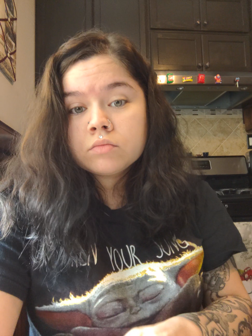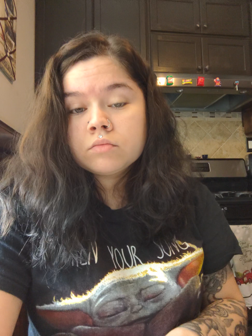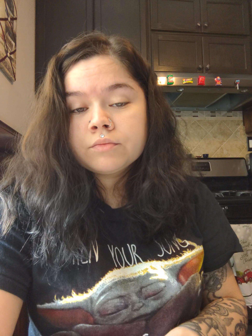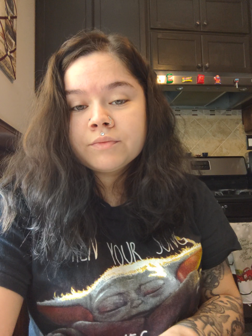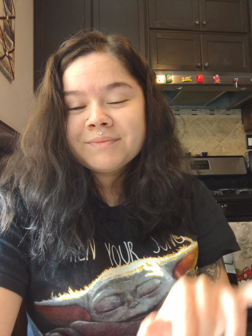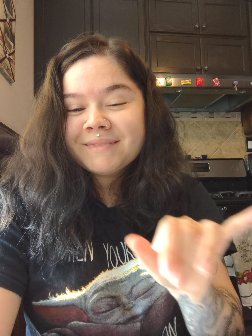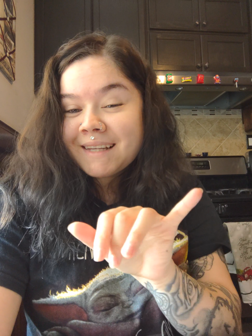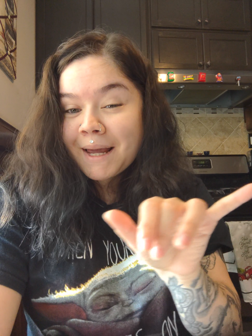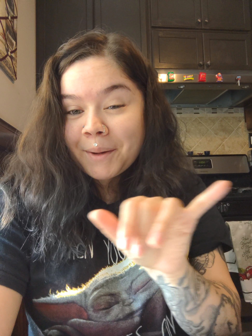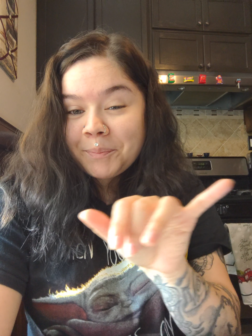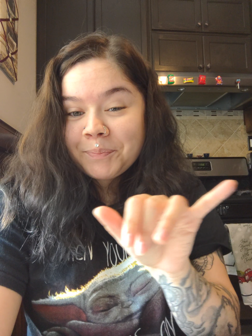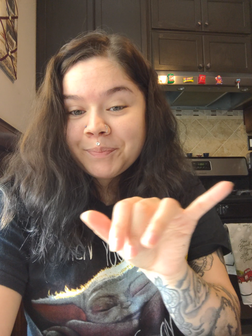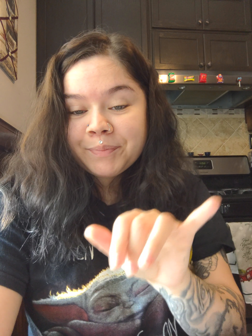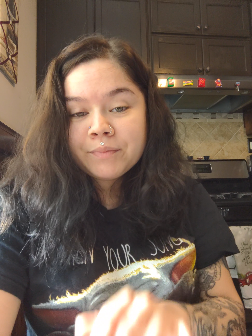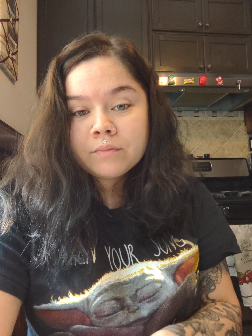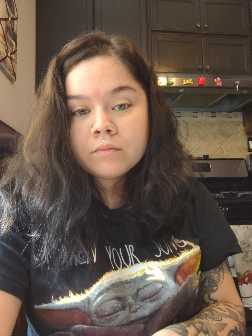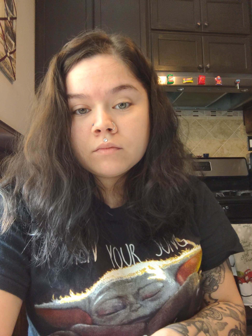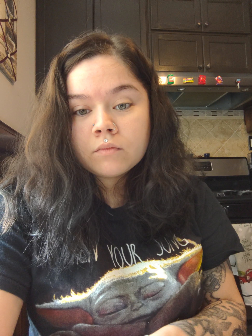same